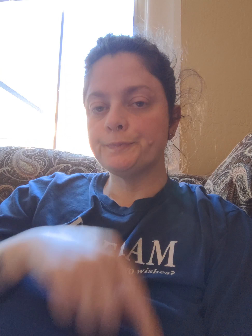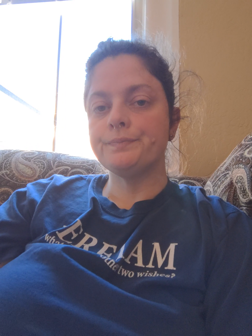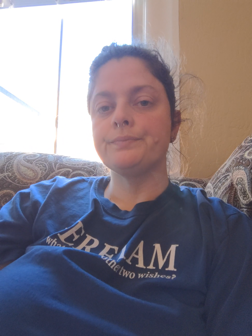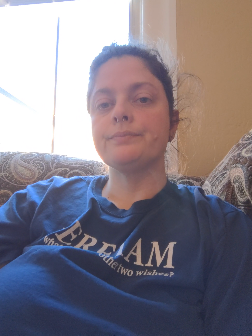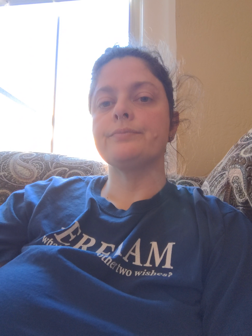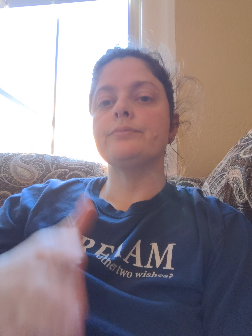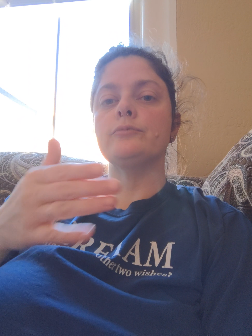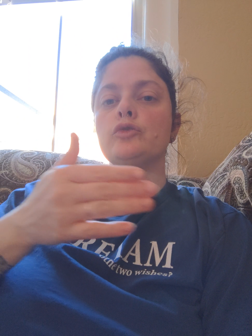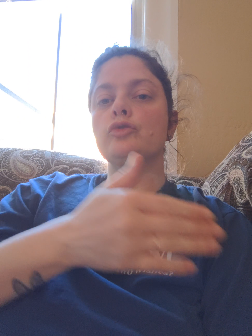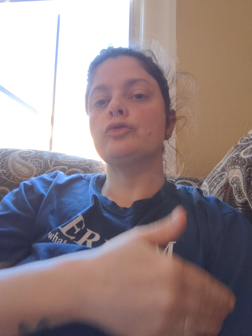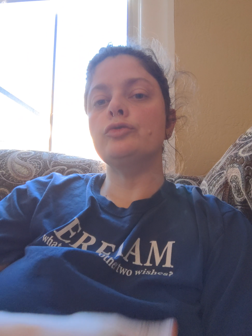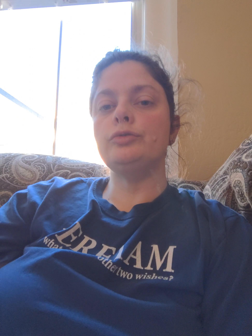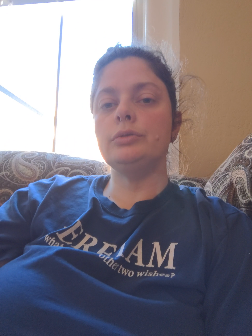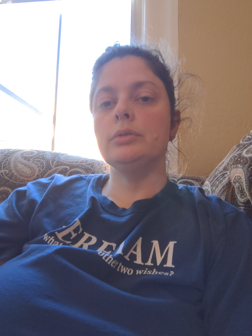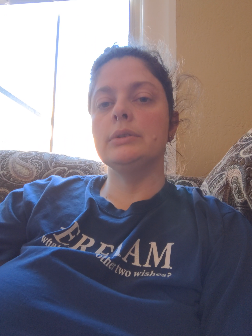fish